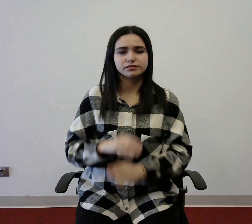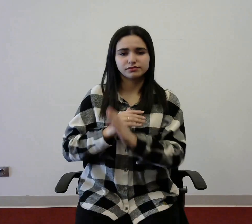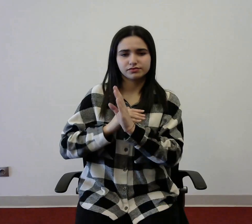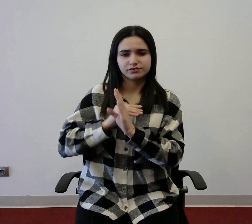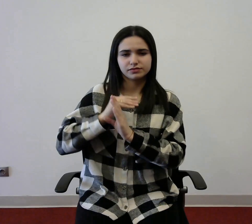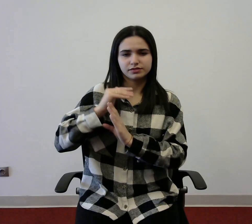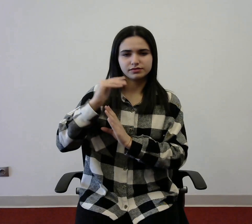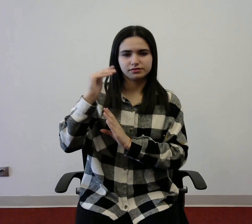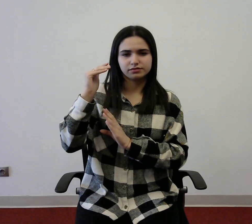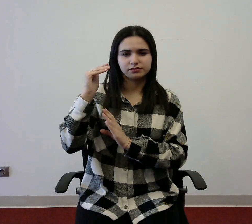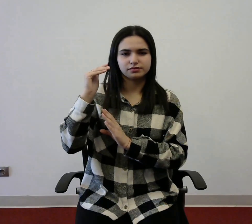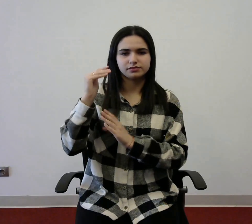uğur